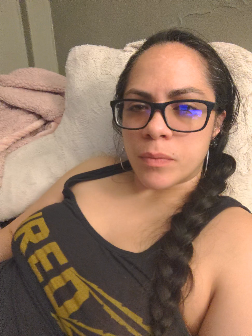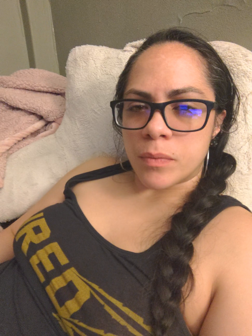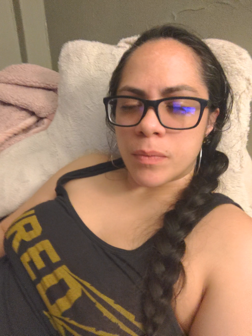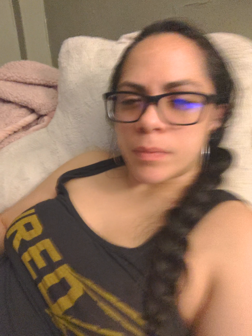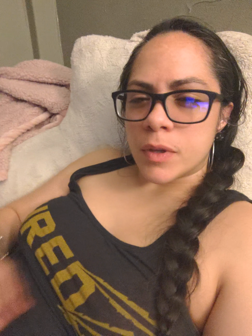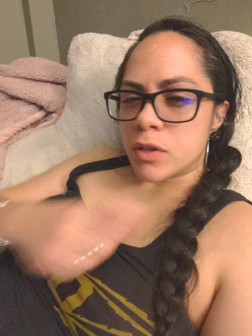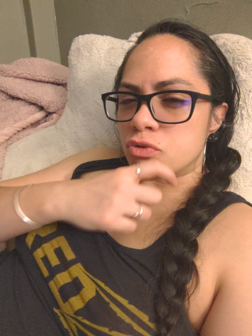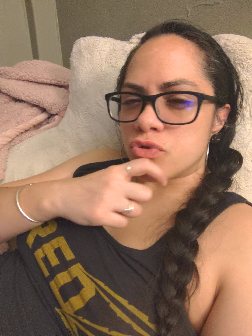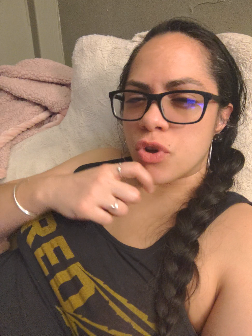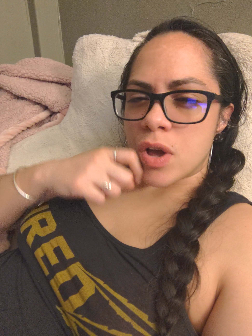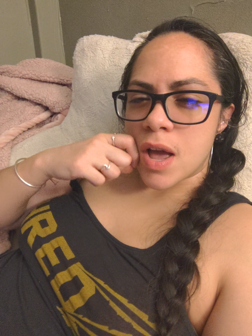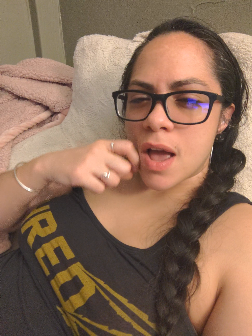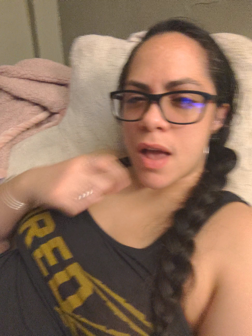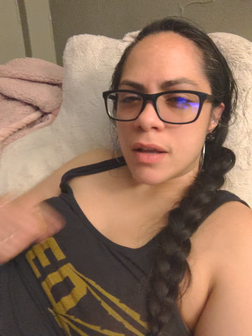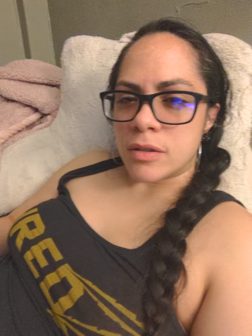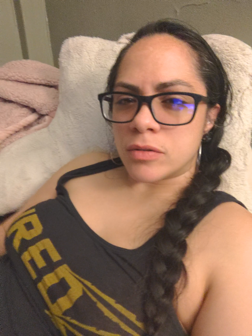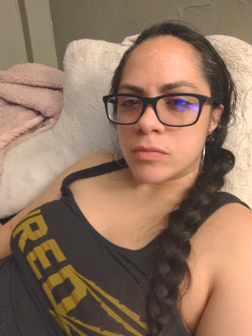dry